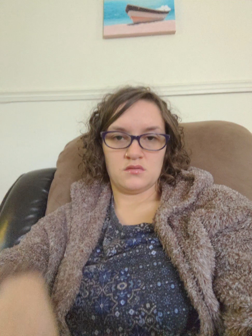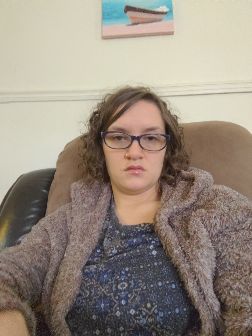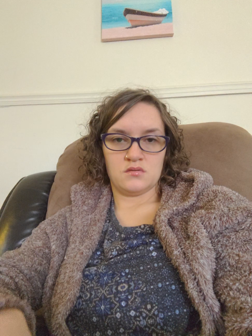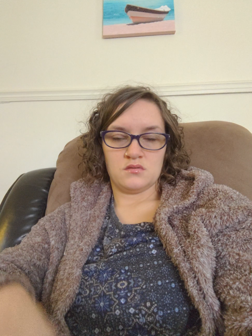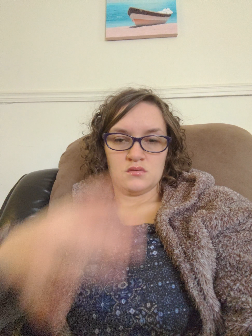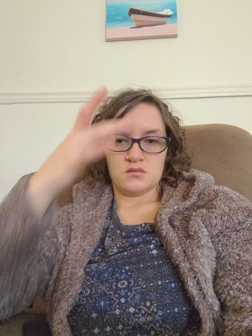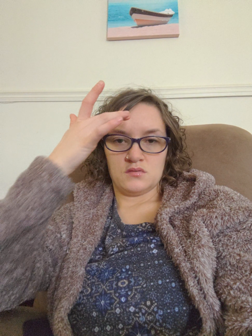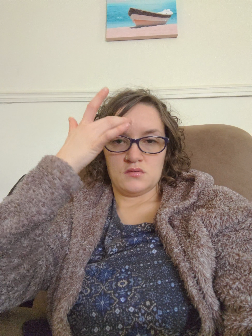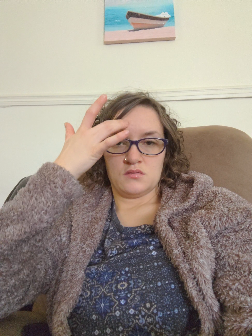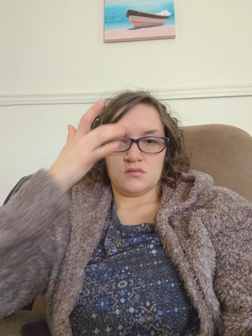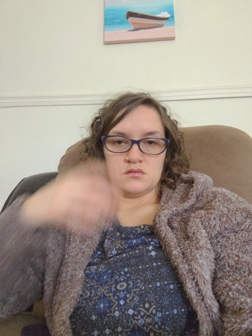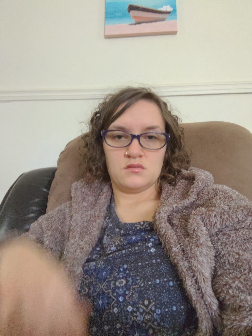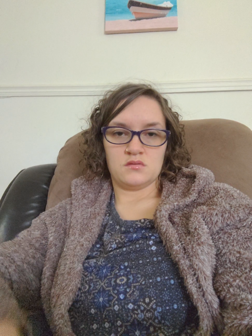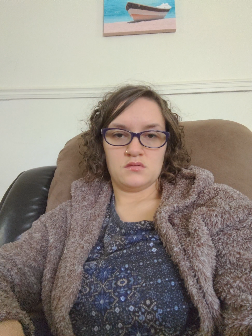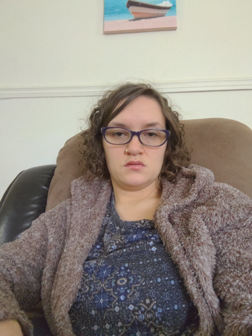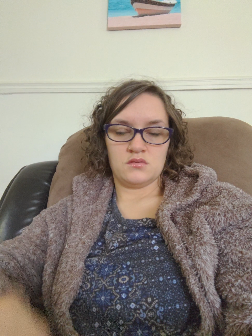sick